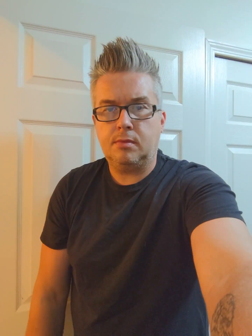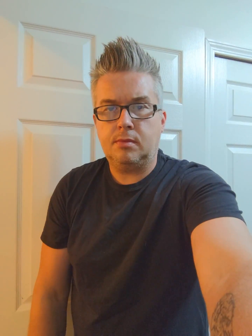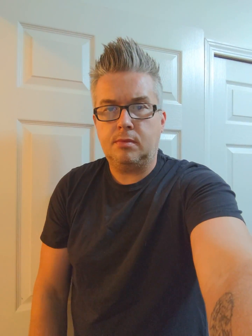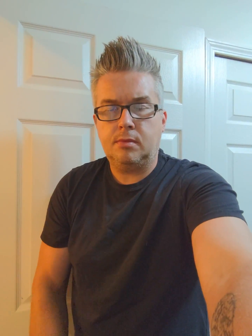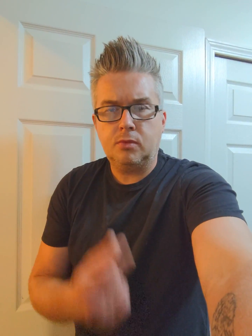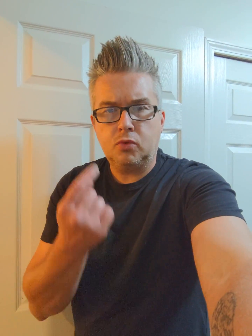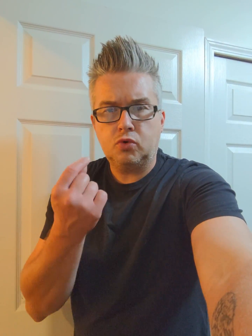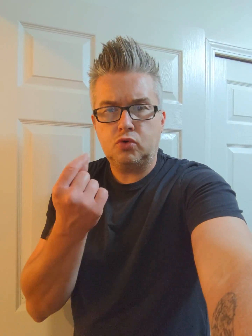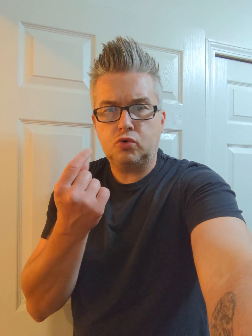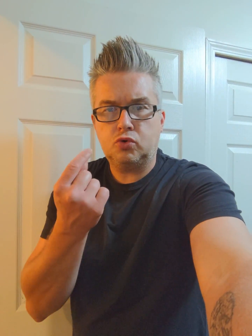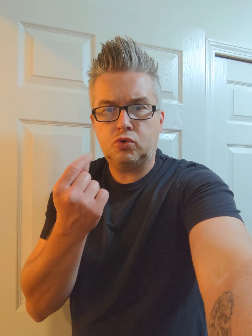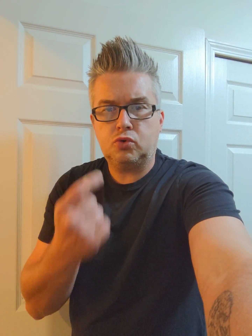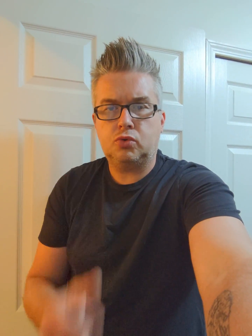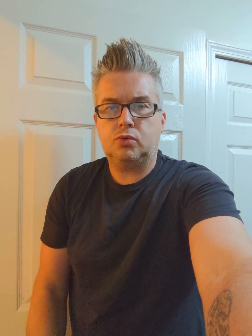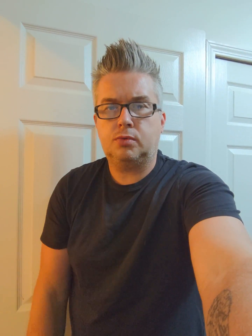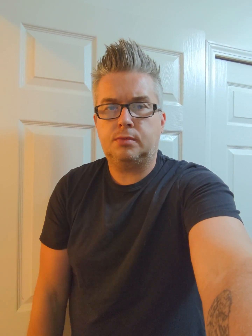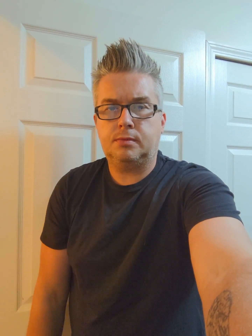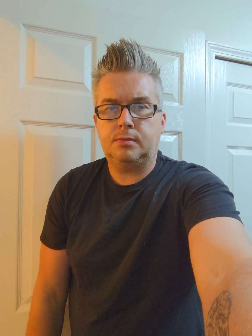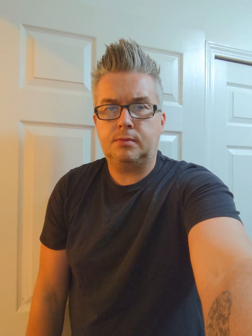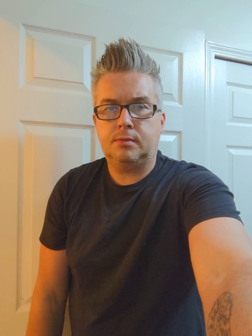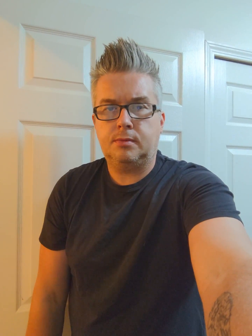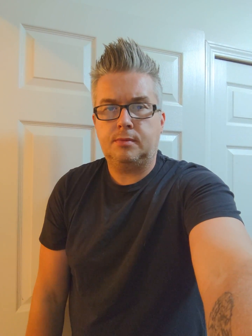do